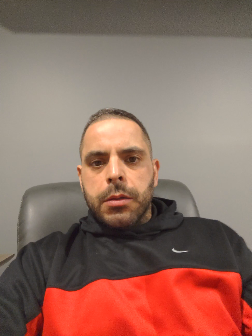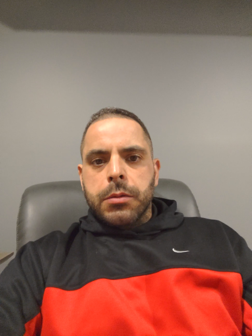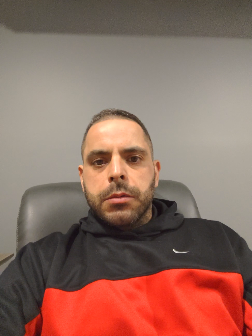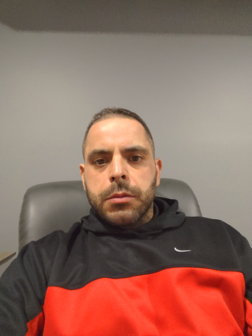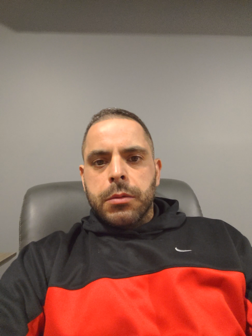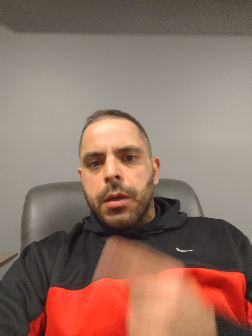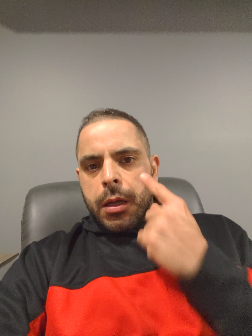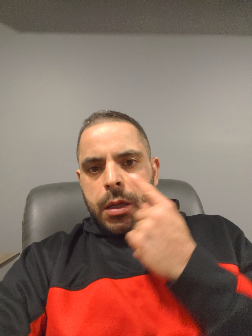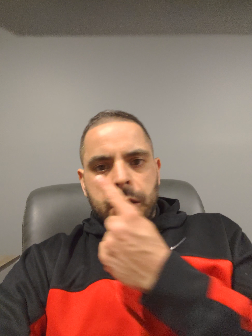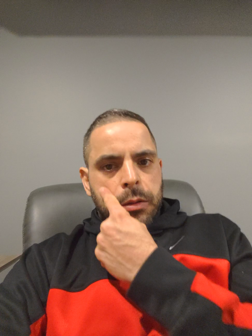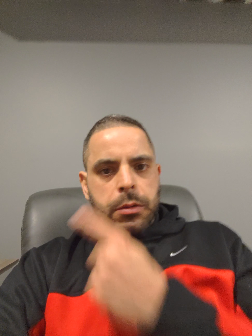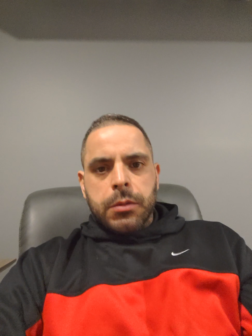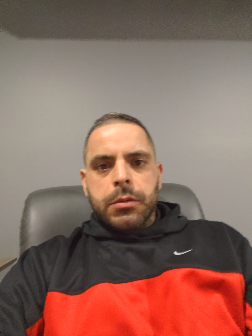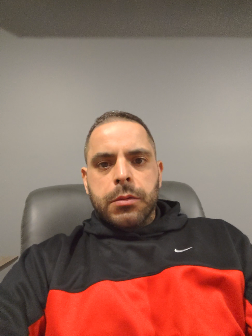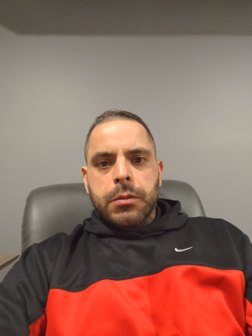eye